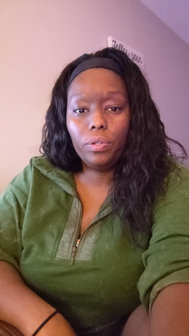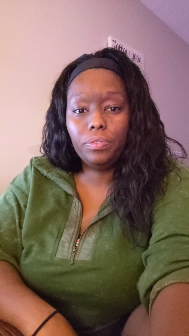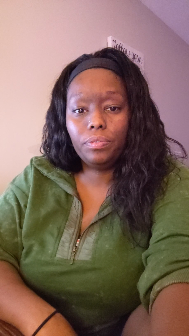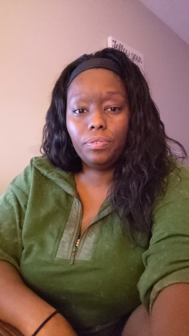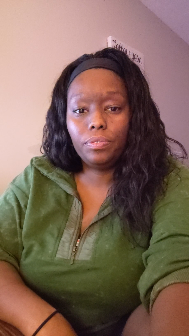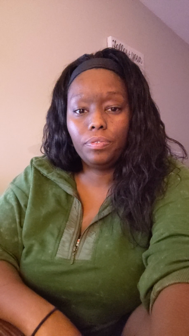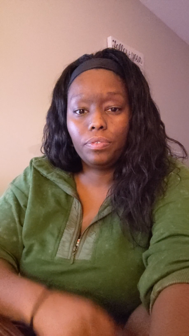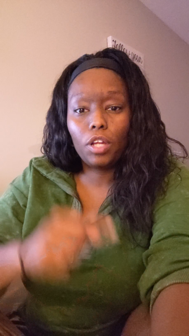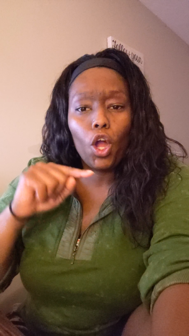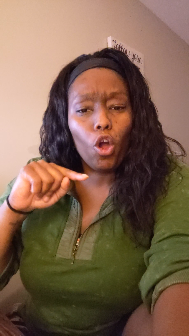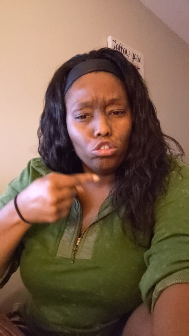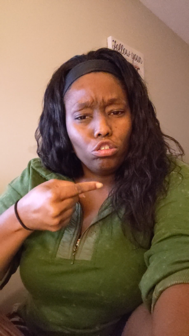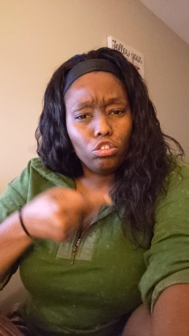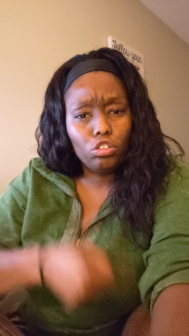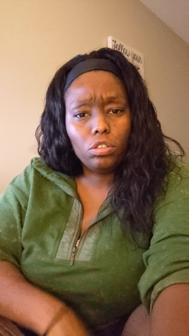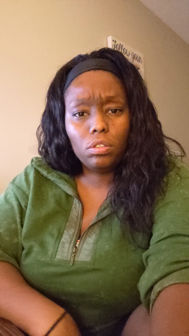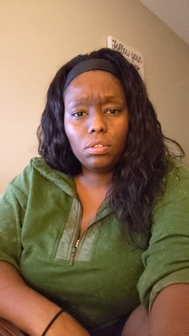hurt